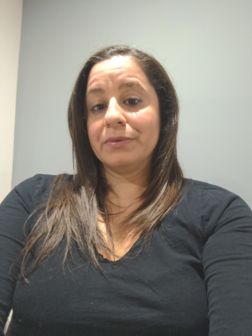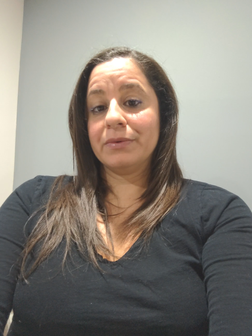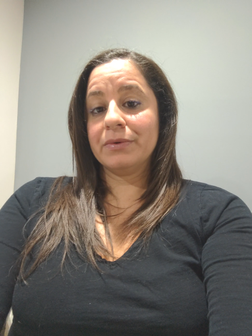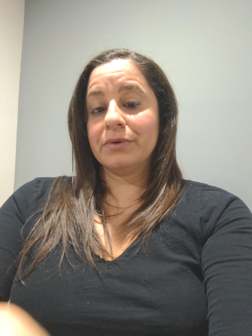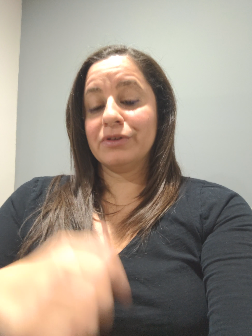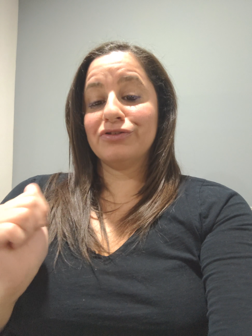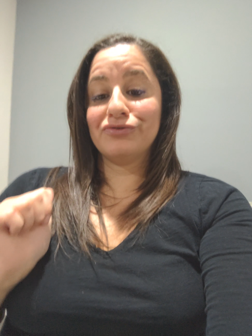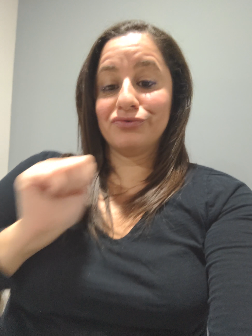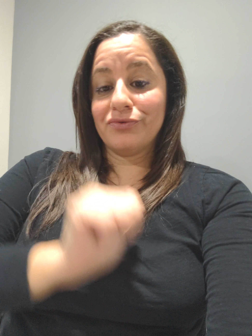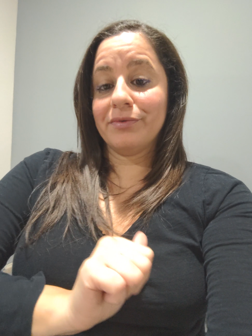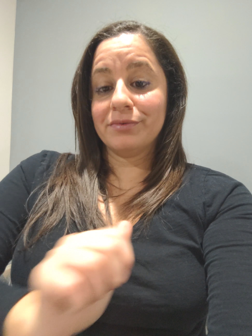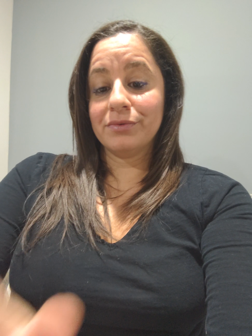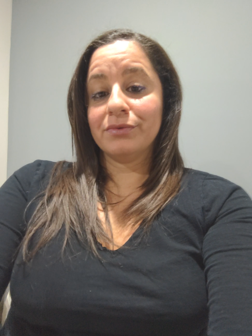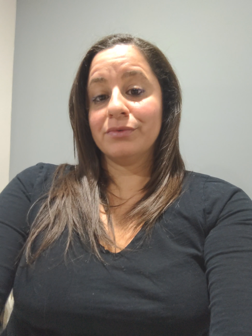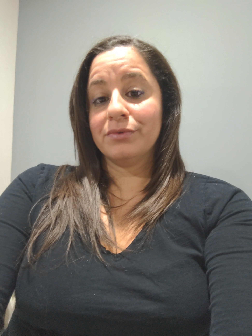jacket